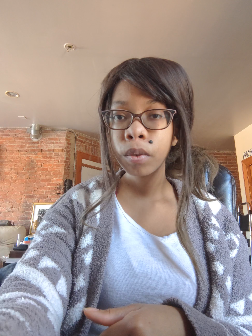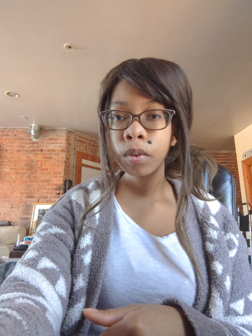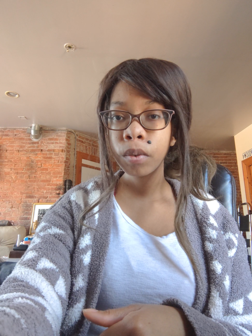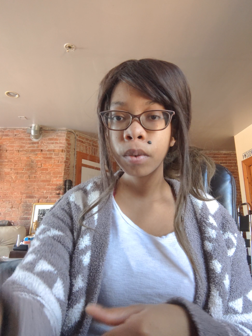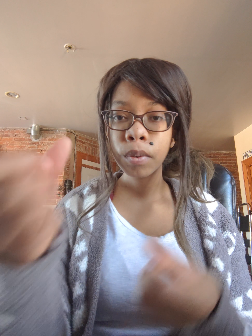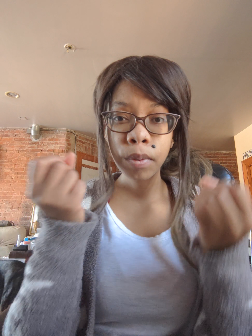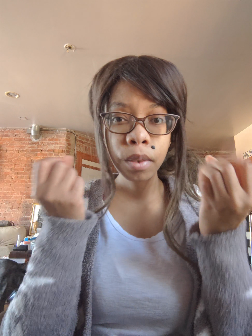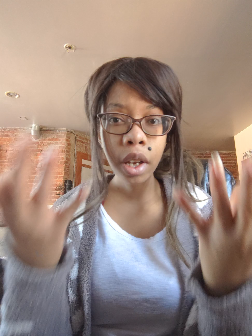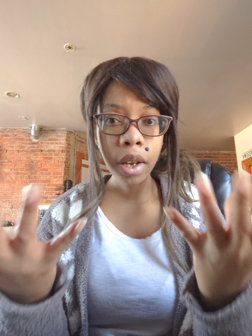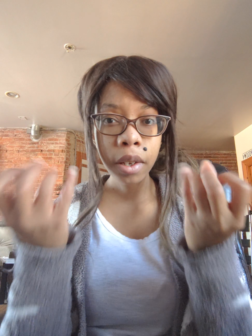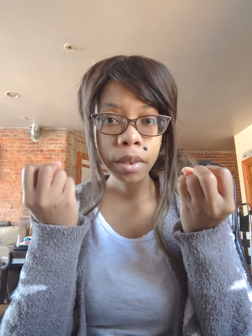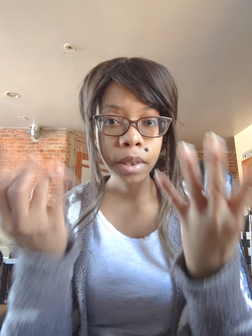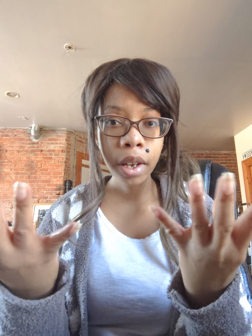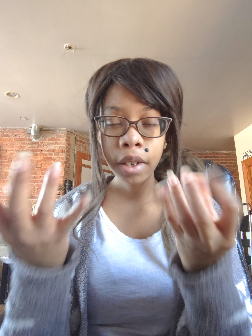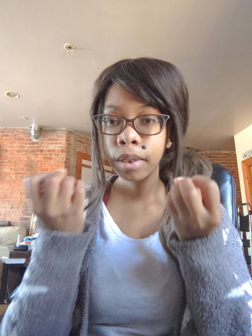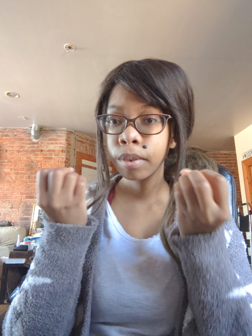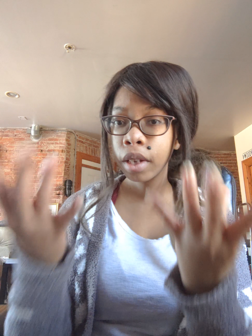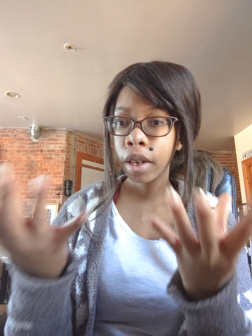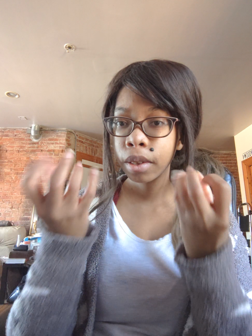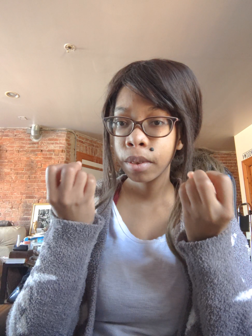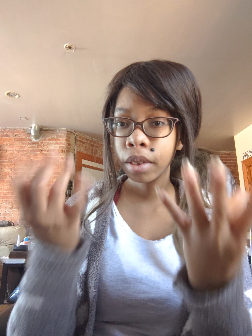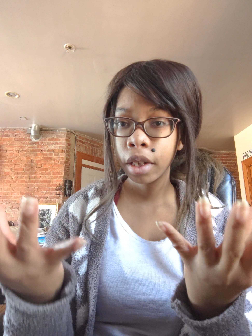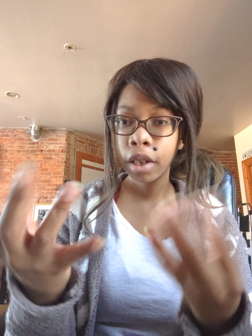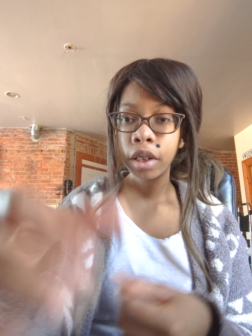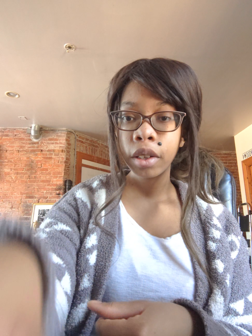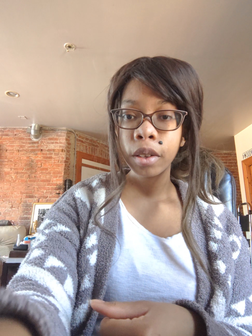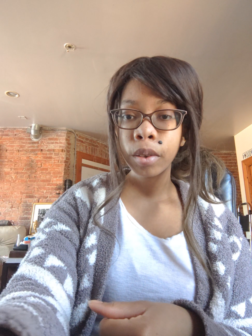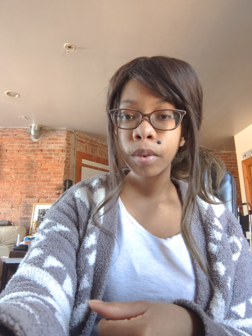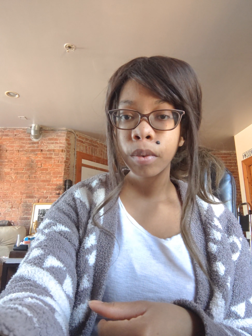many